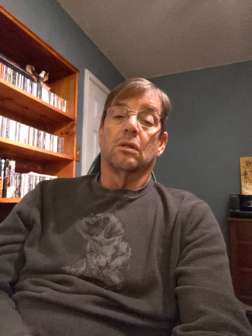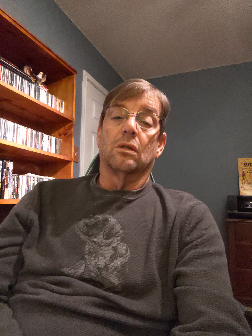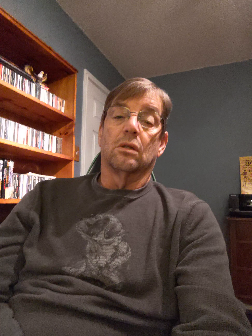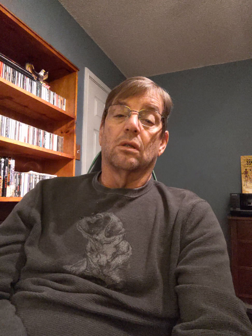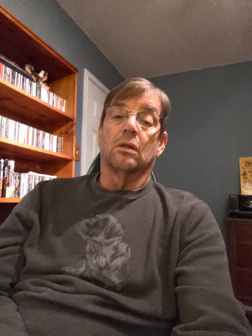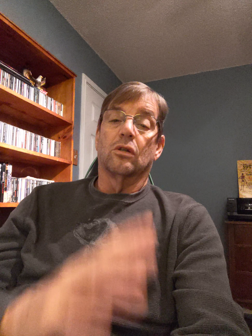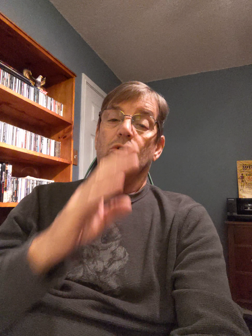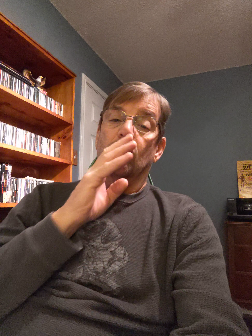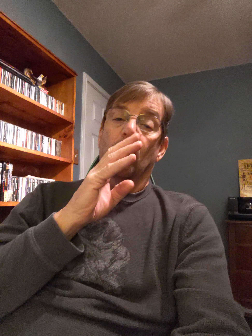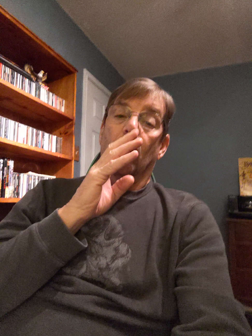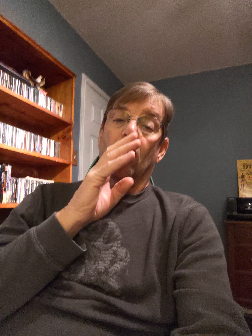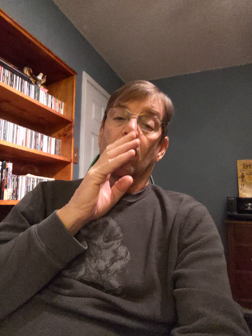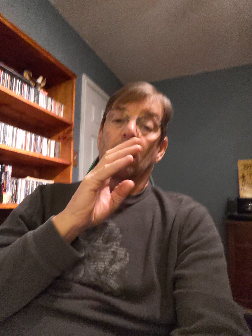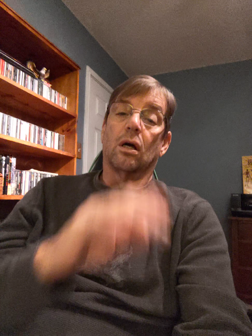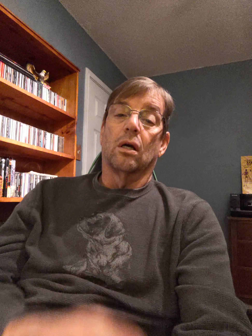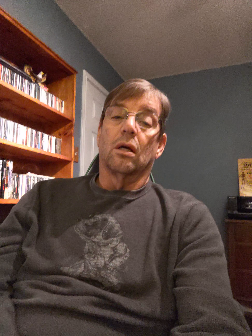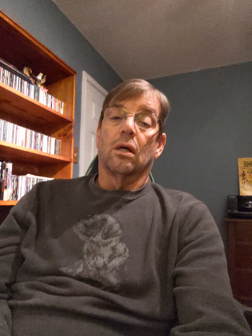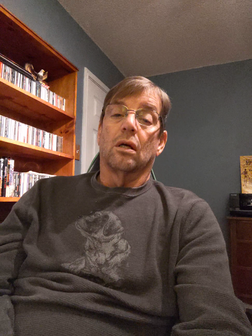talk